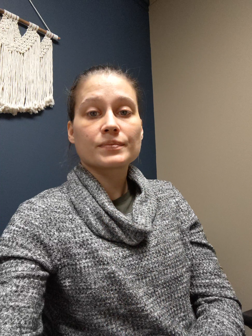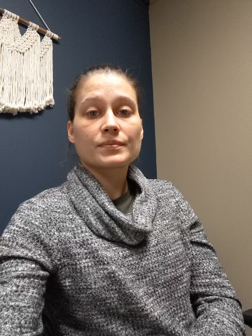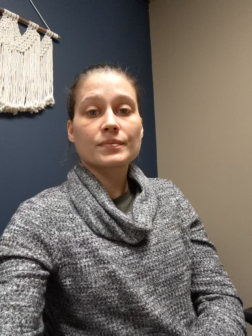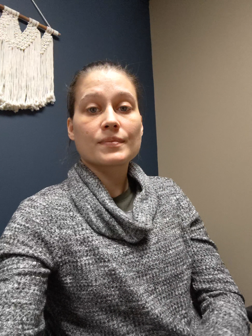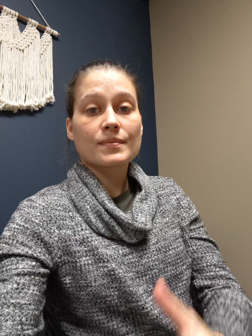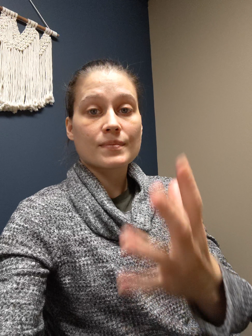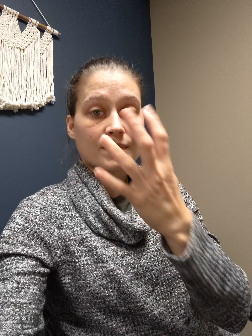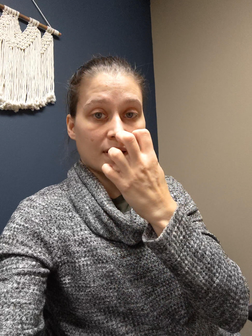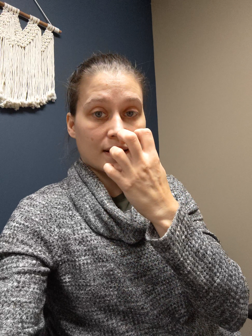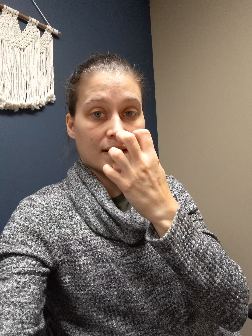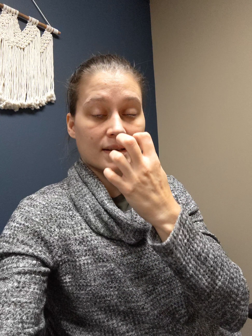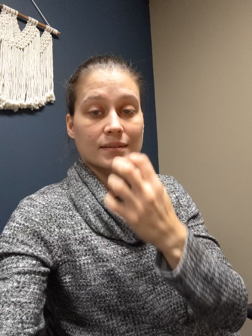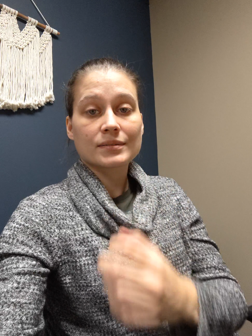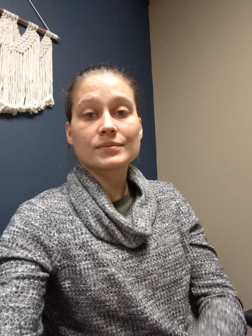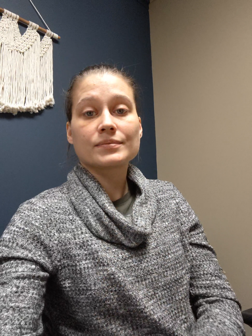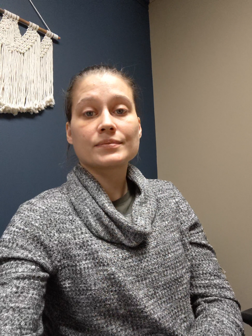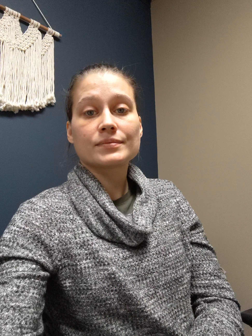mad